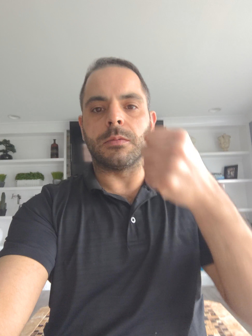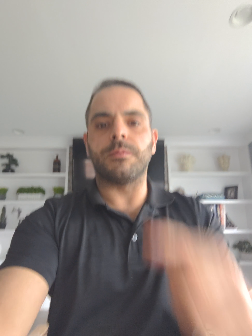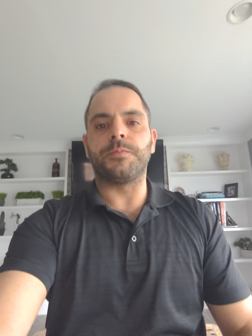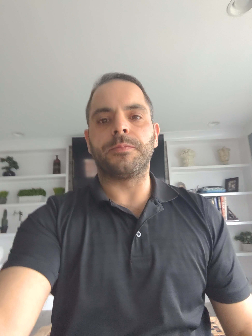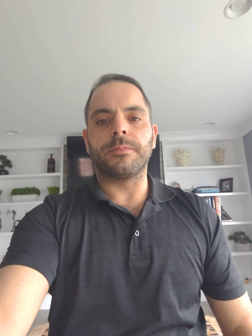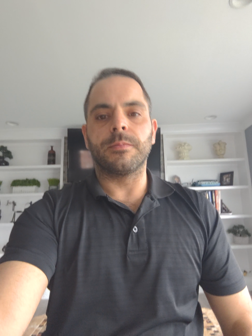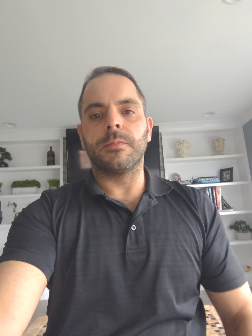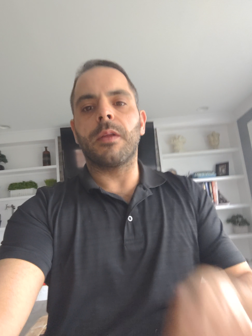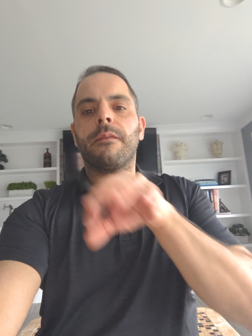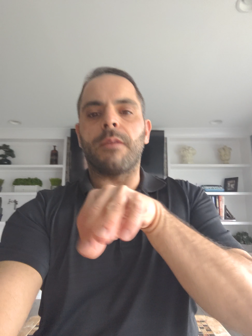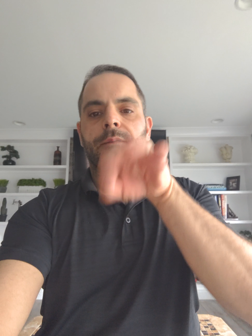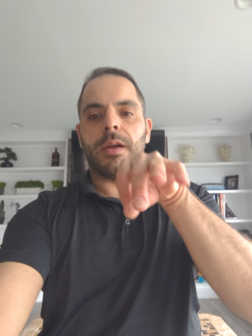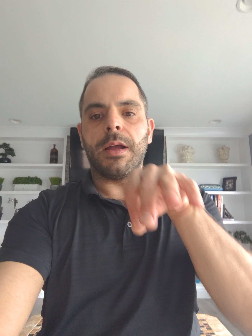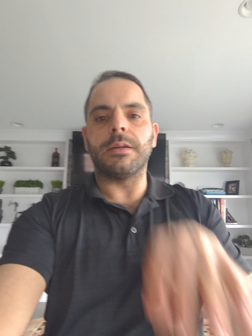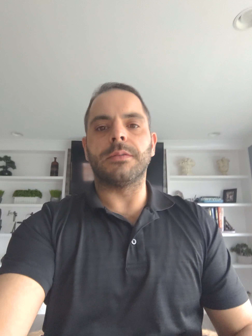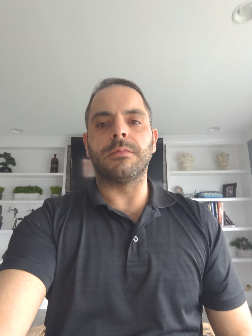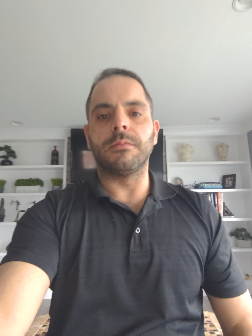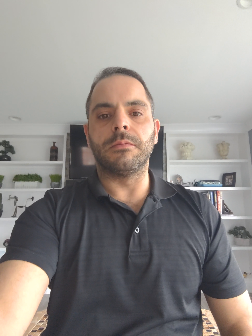french fries